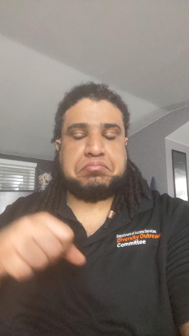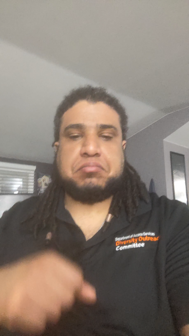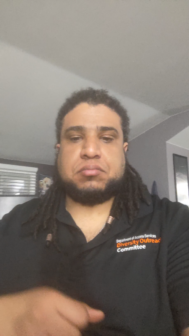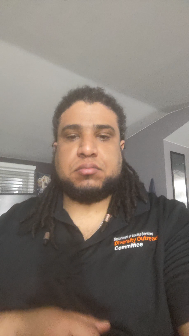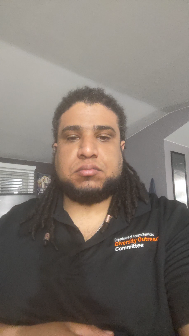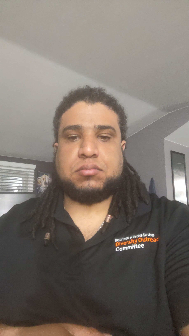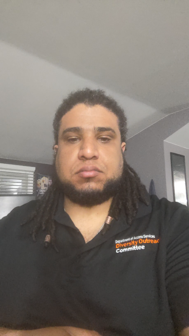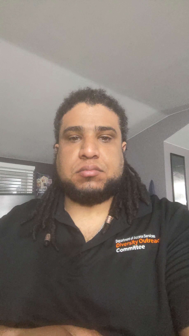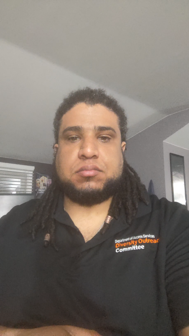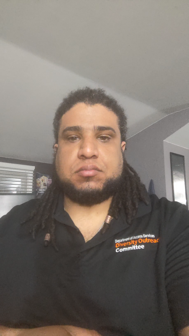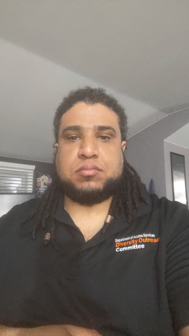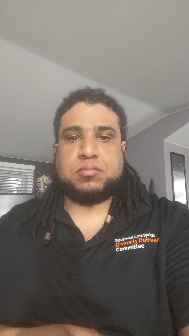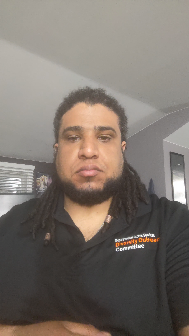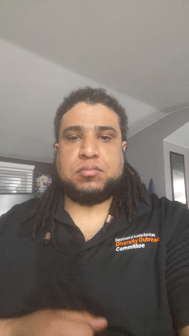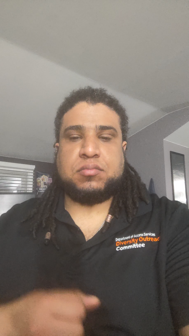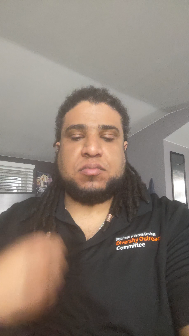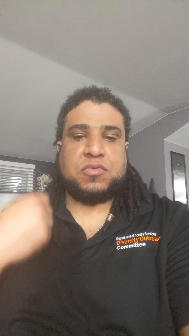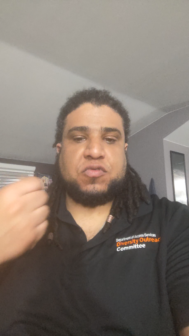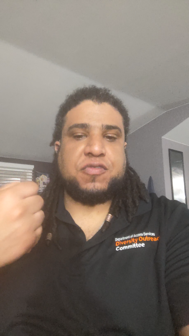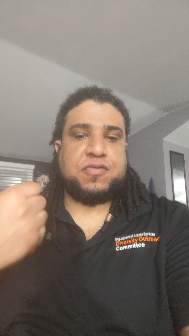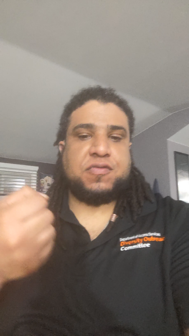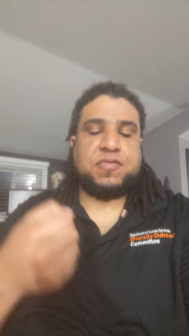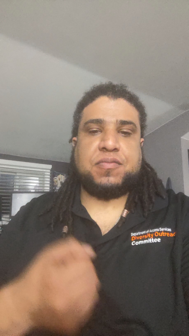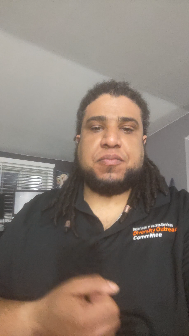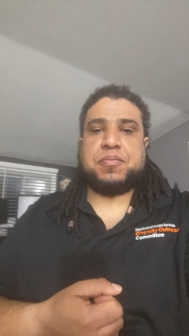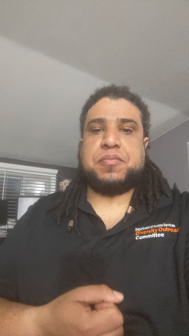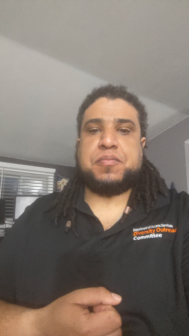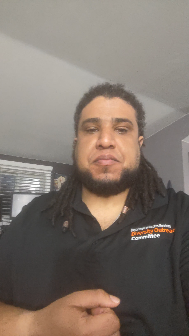drive